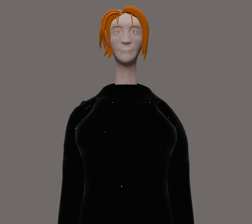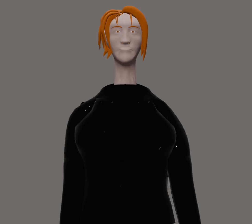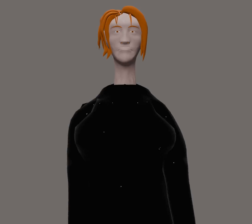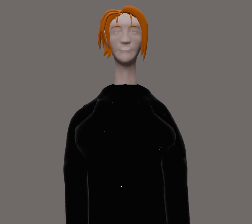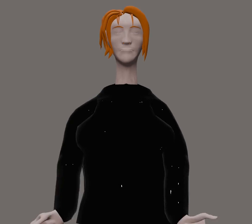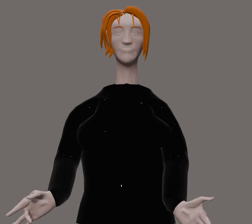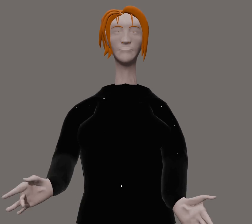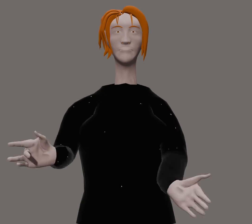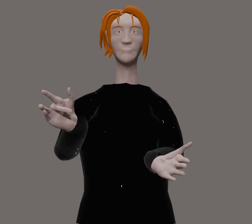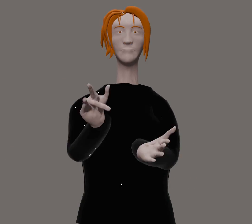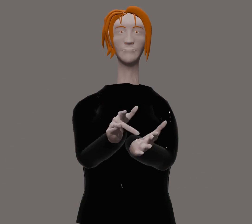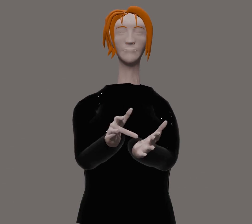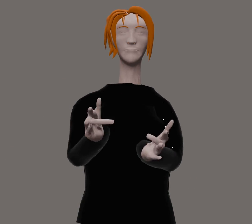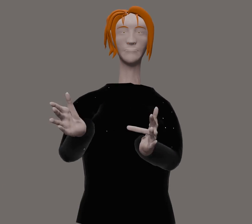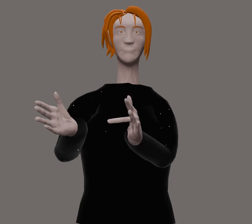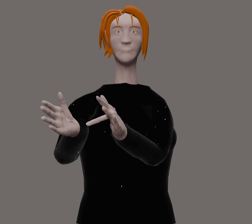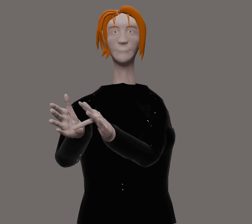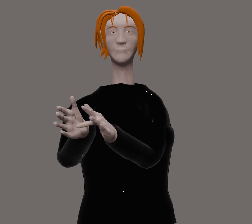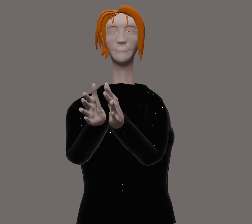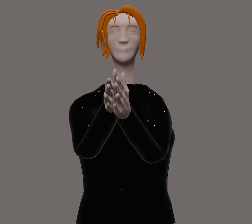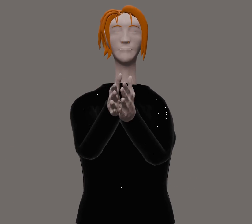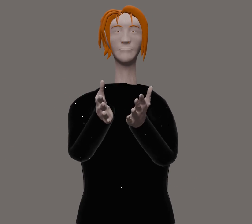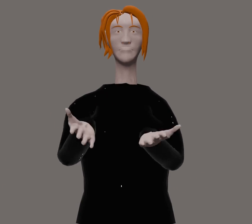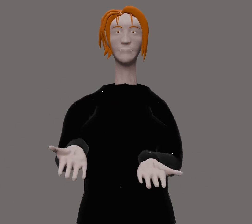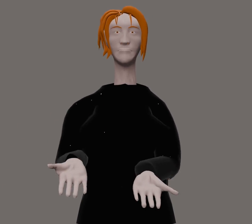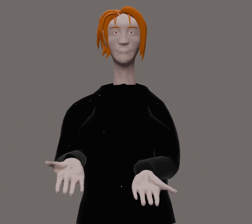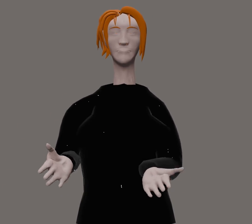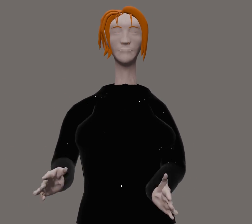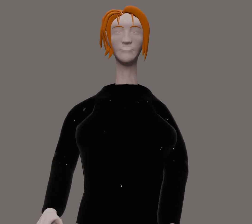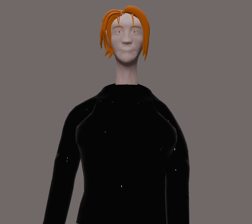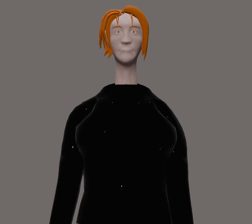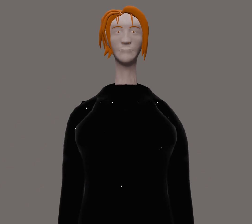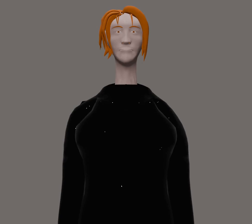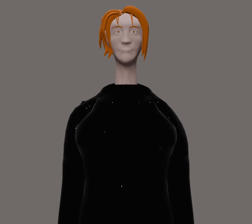Bible